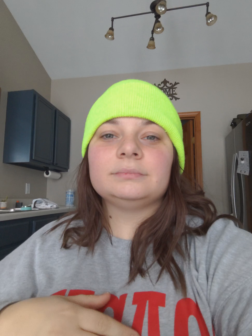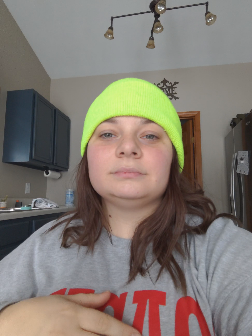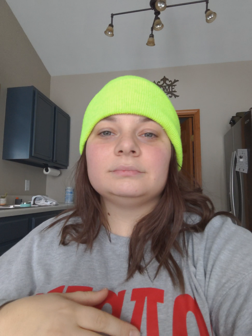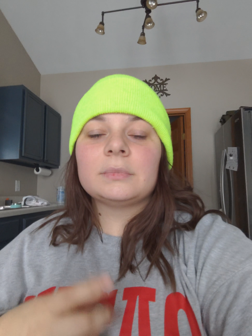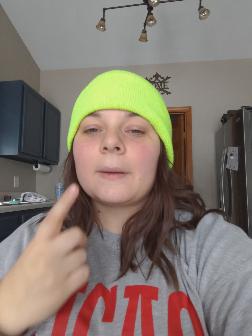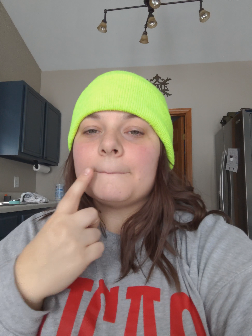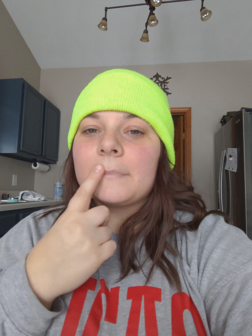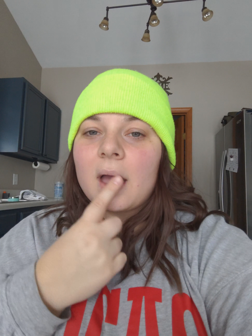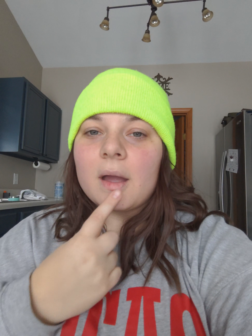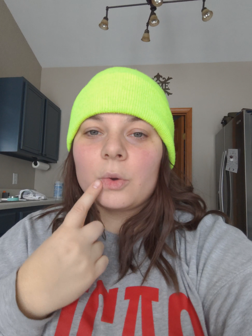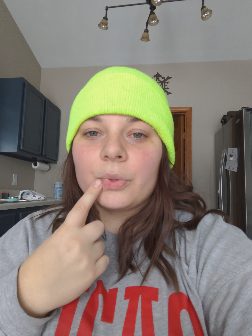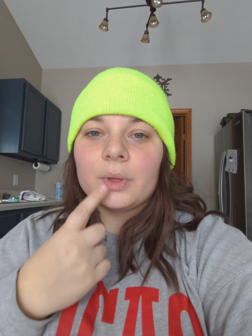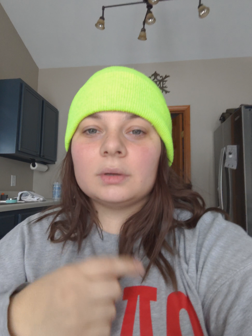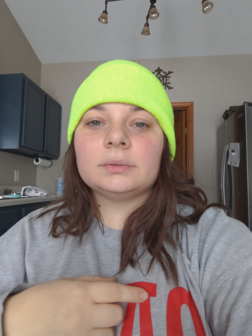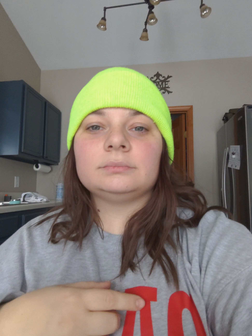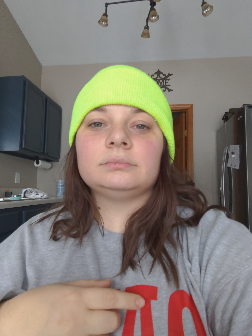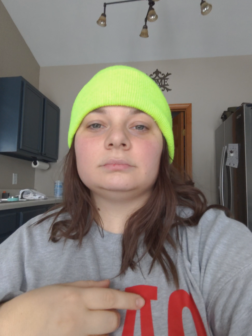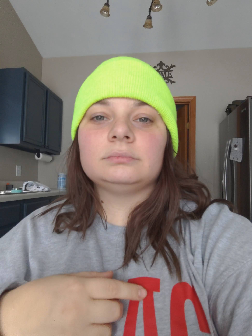mouth